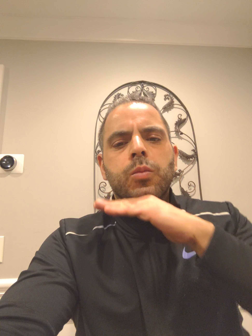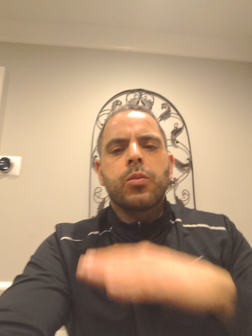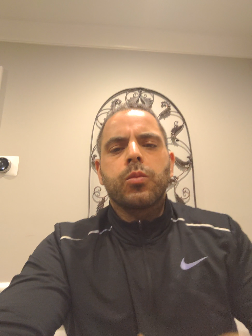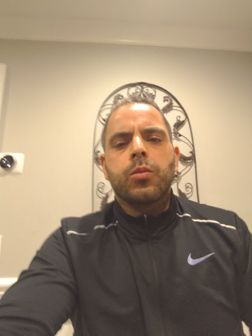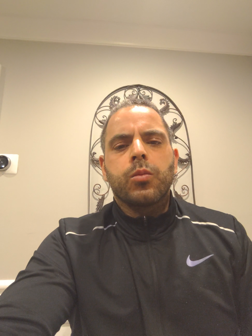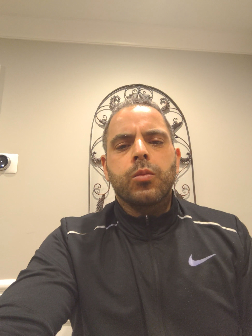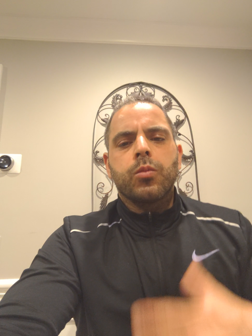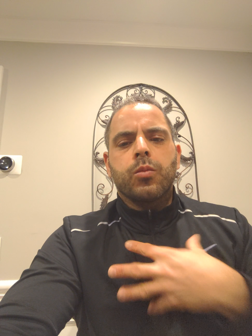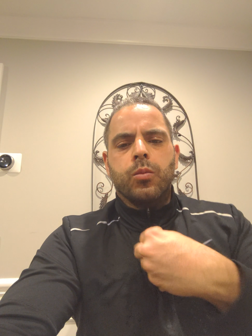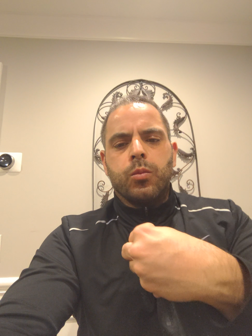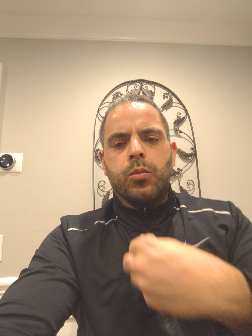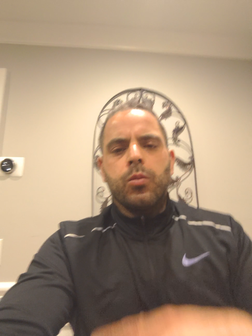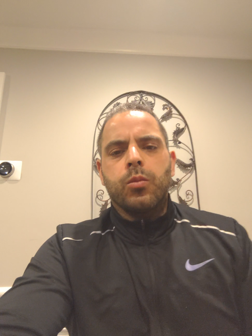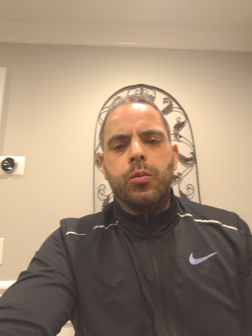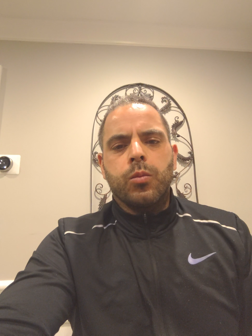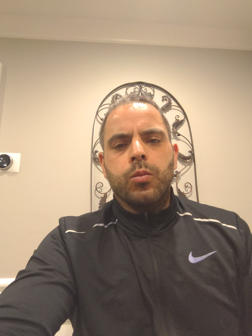white